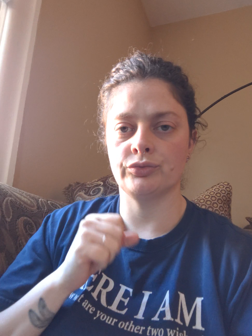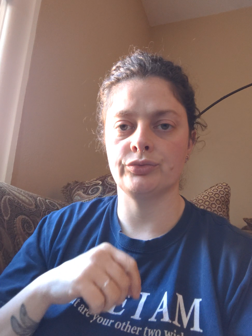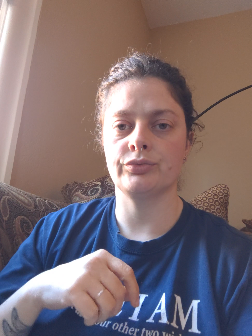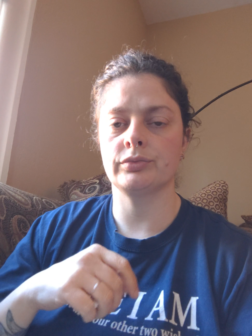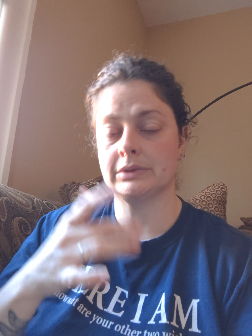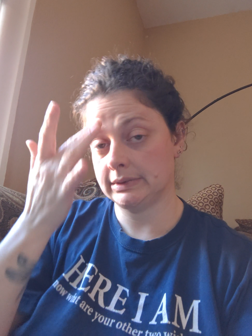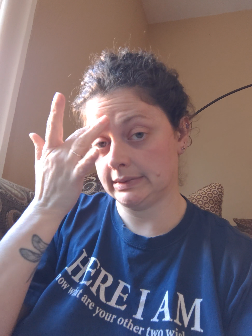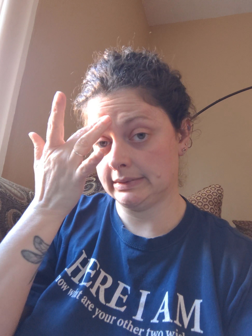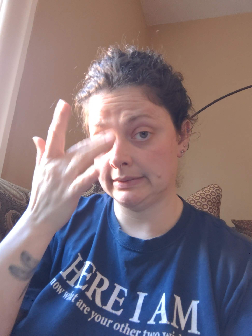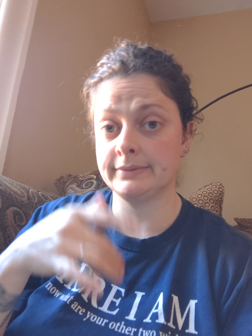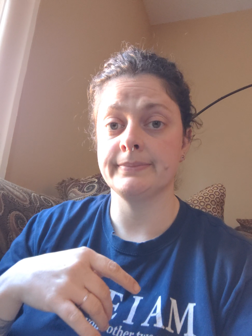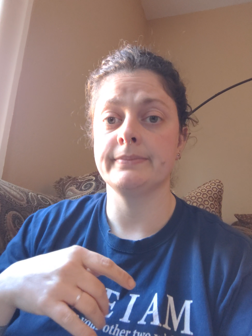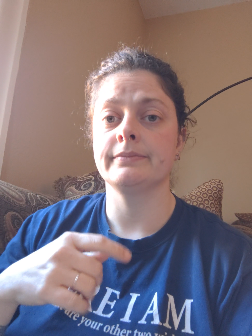sick